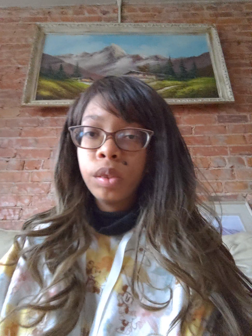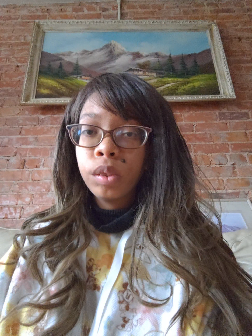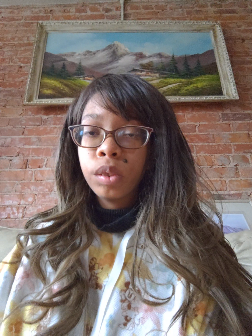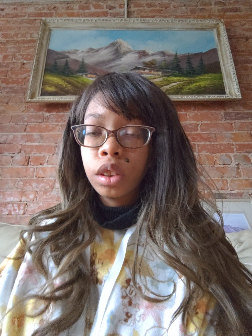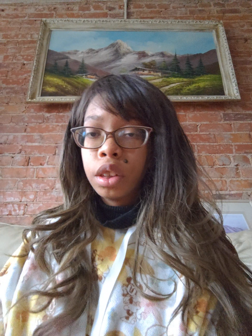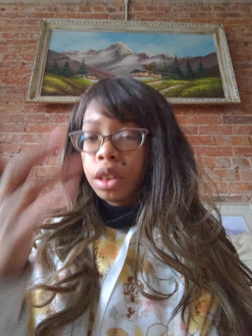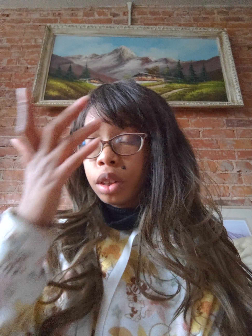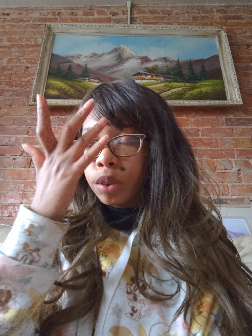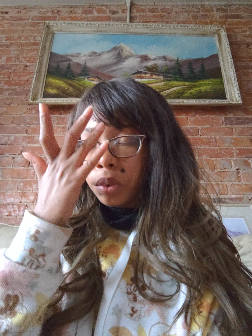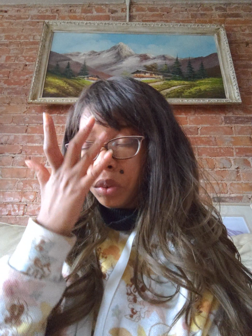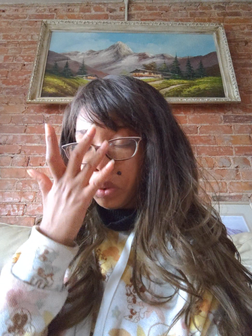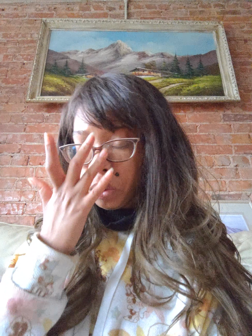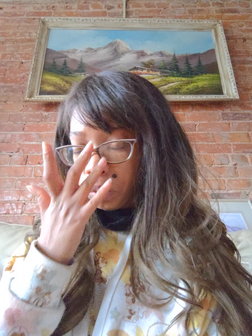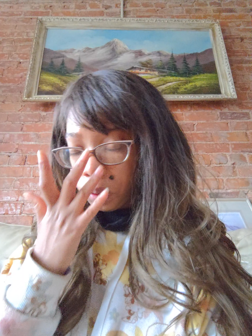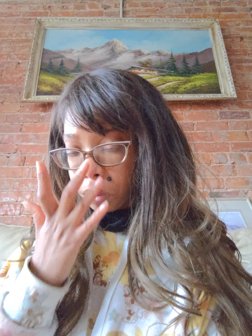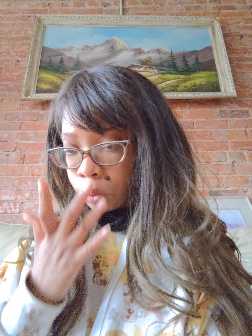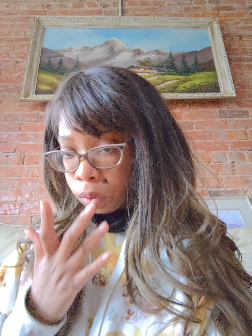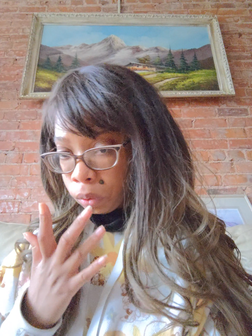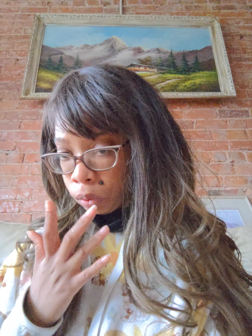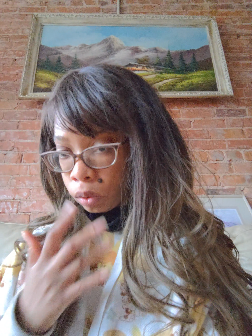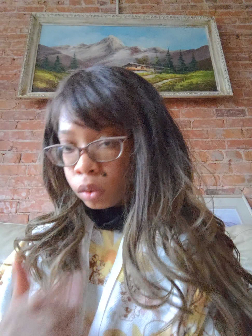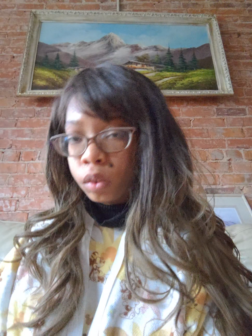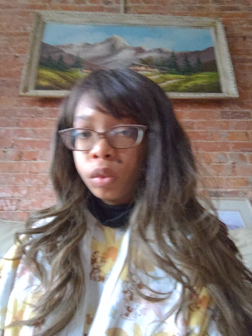sad